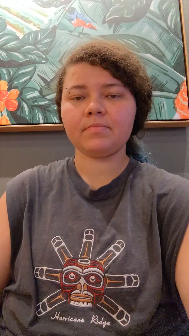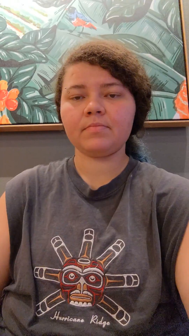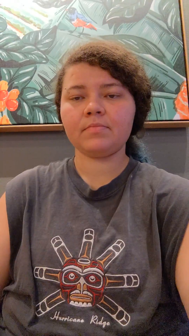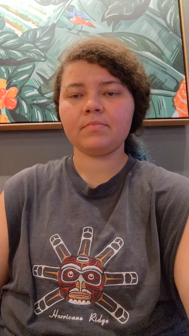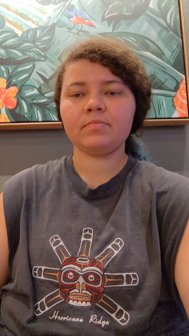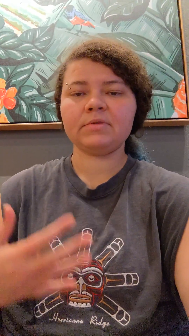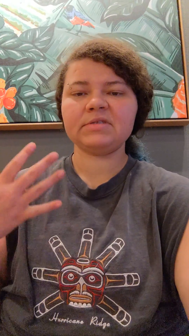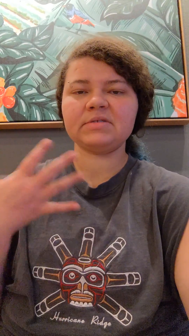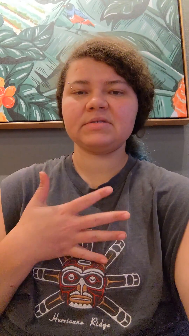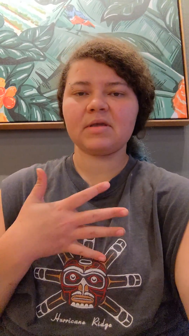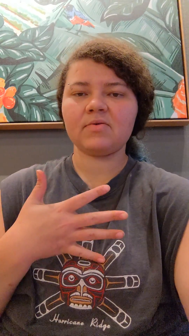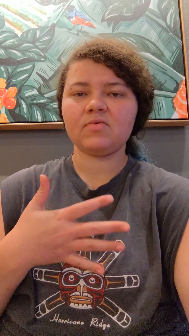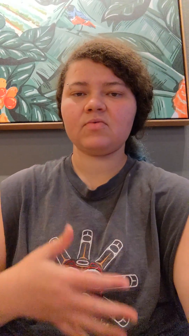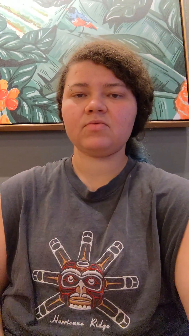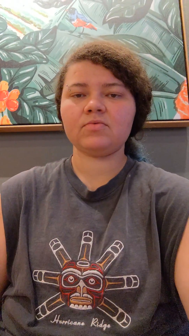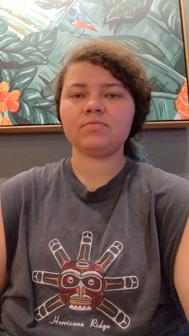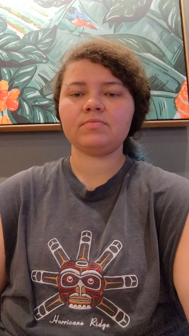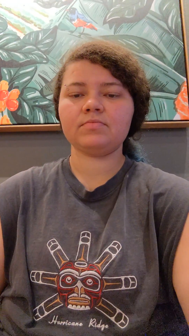scared